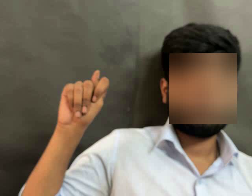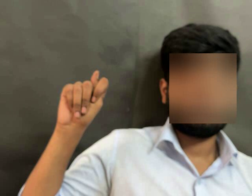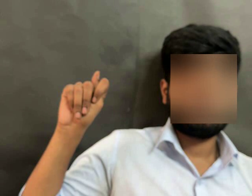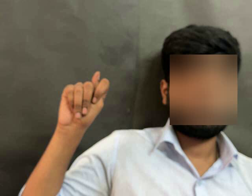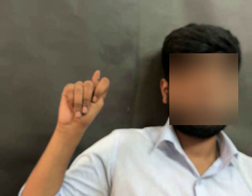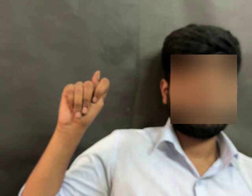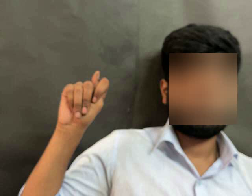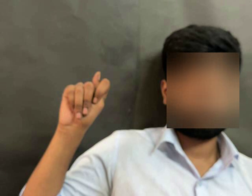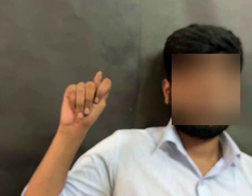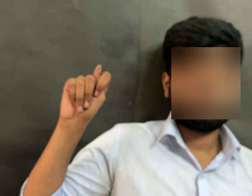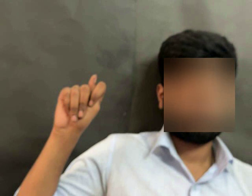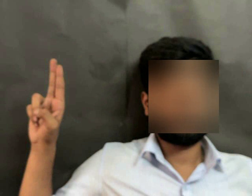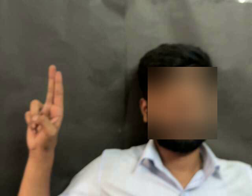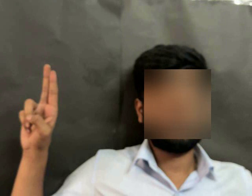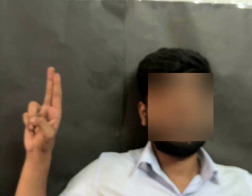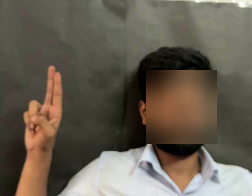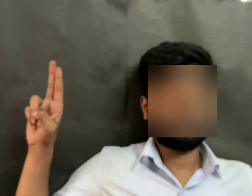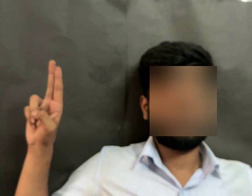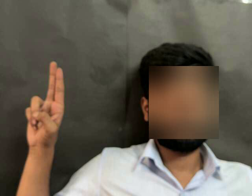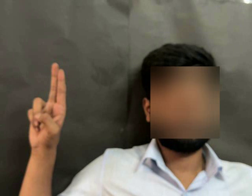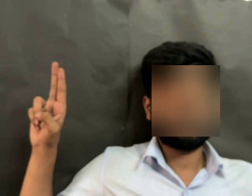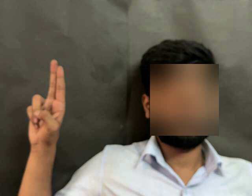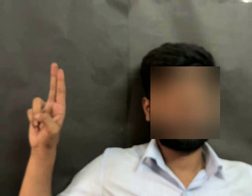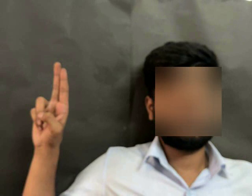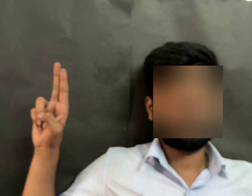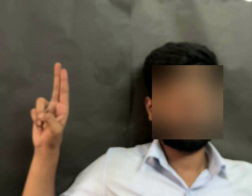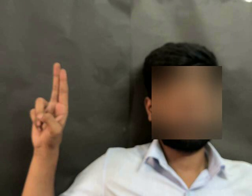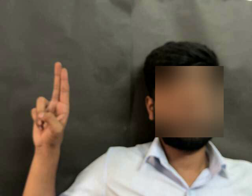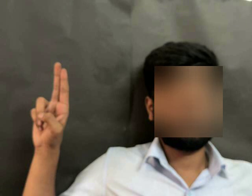U